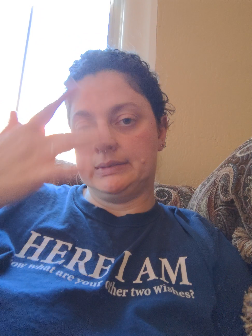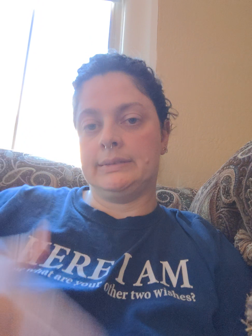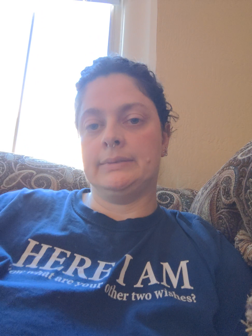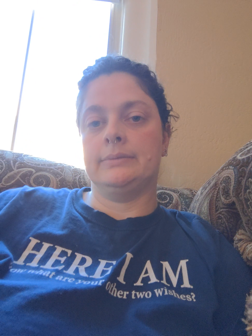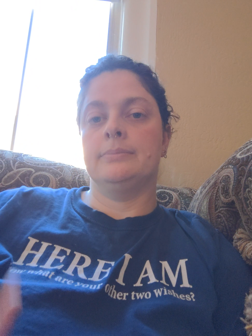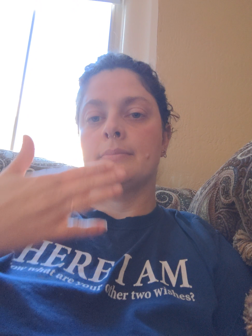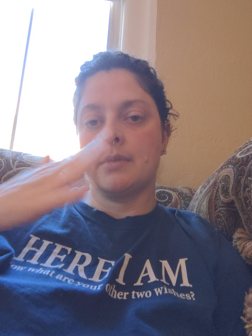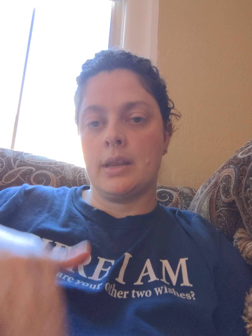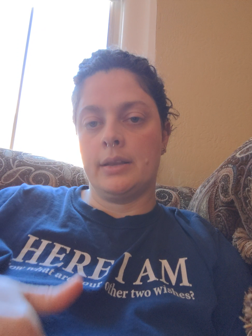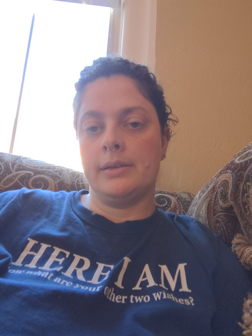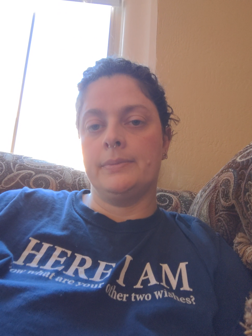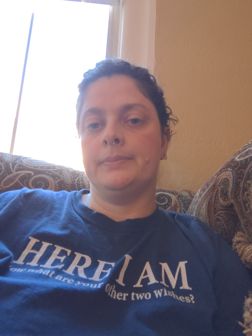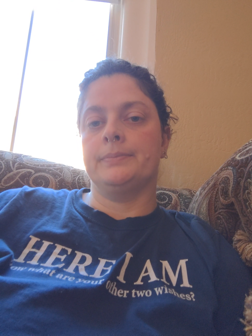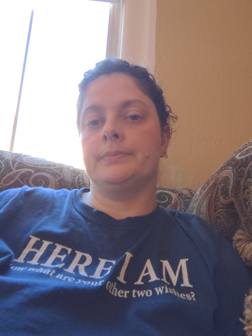bad